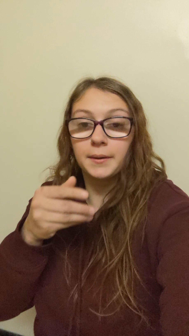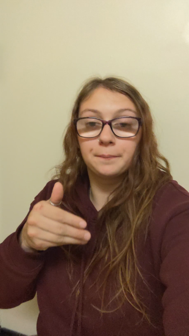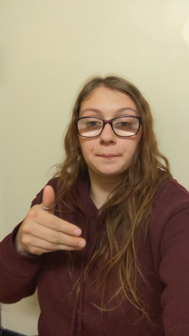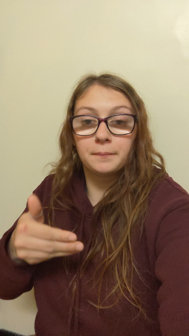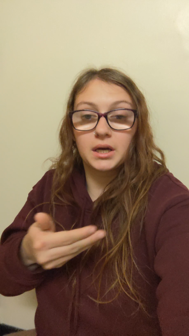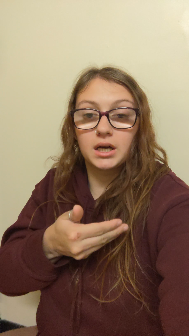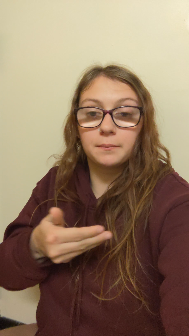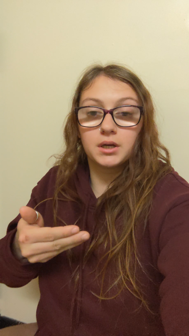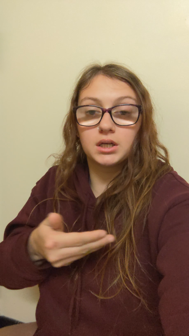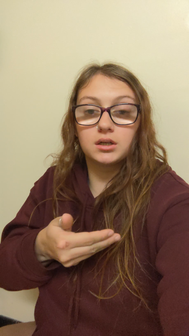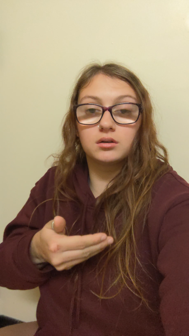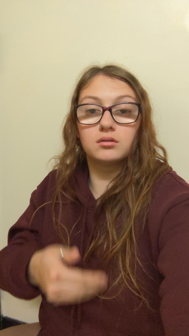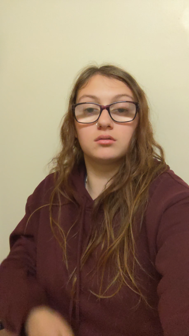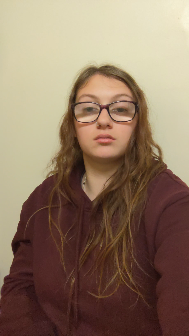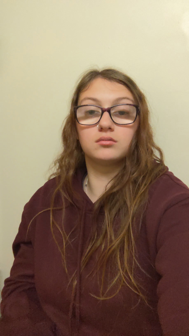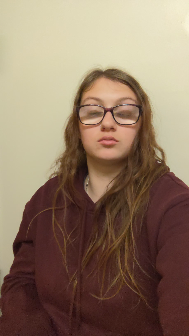baby